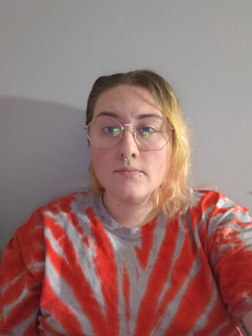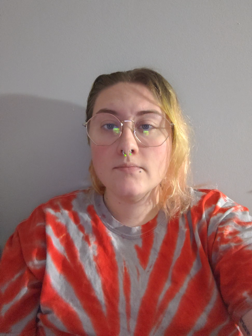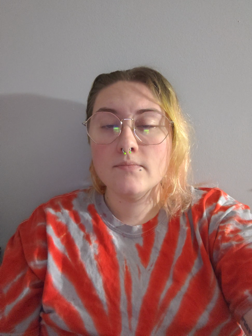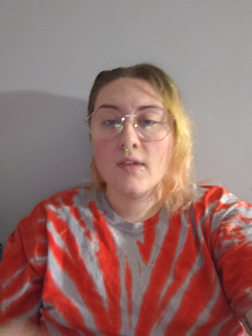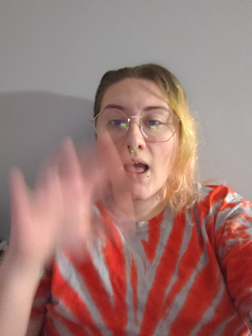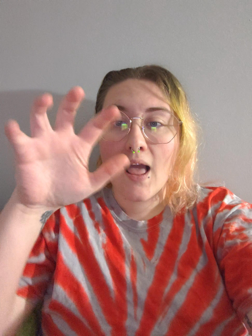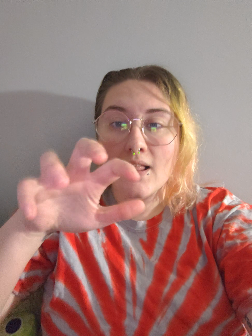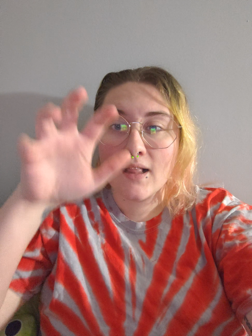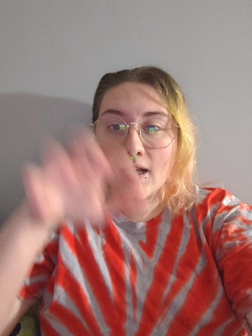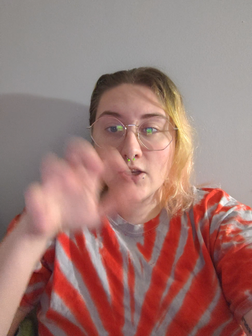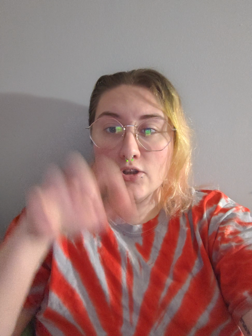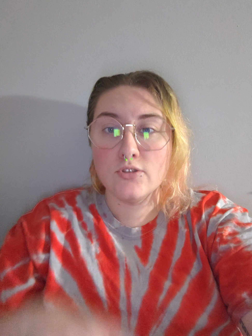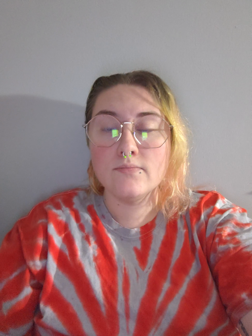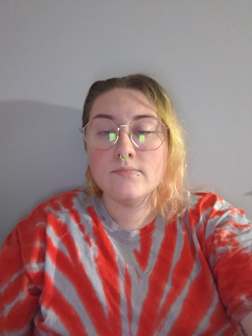alligator